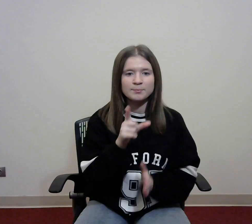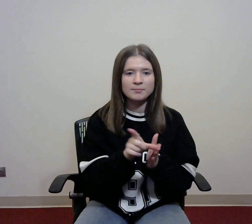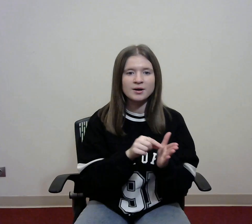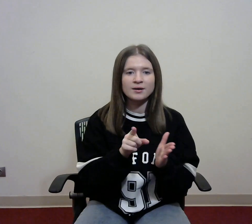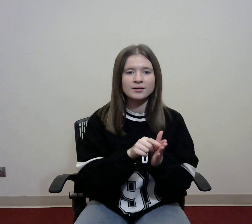pensiya